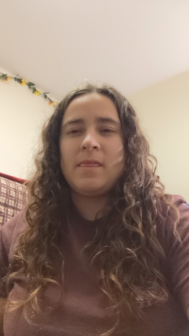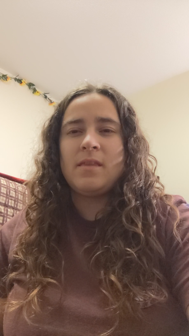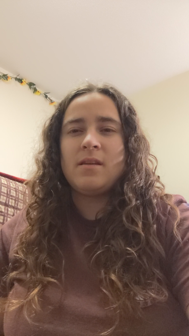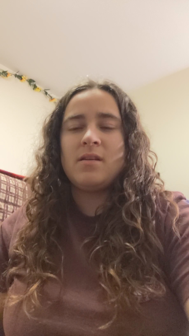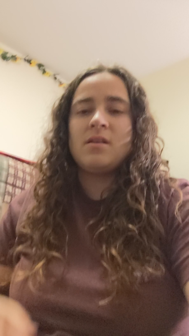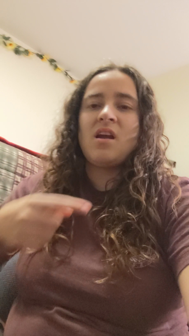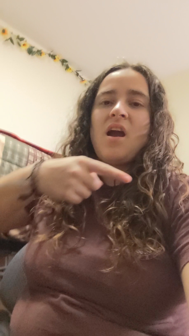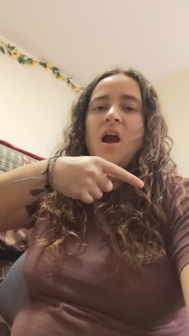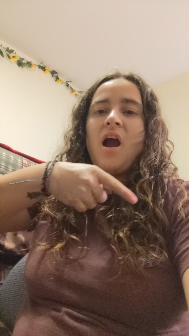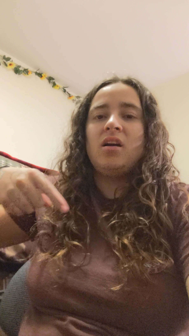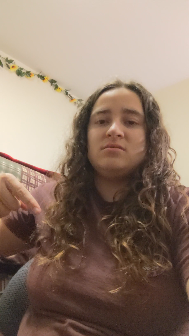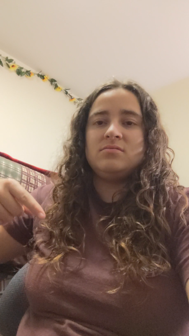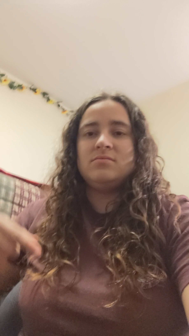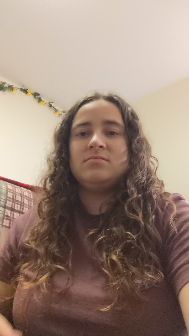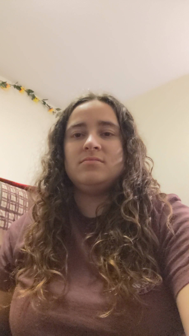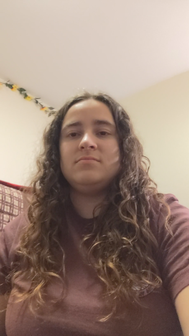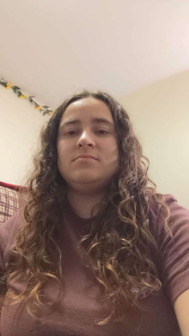cut